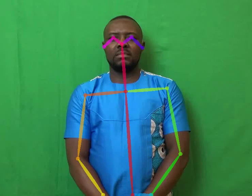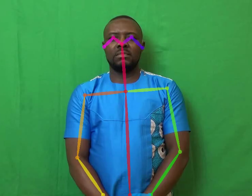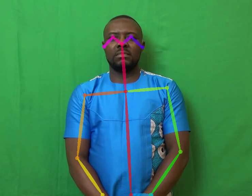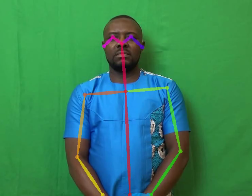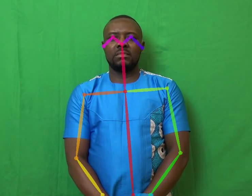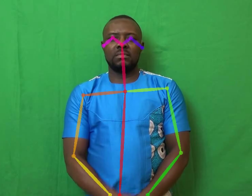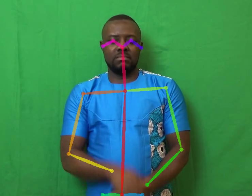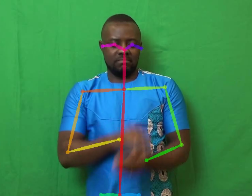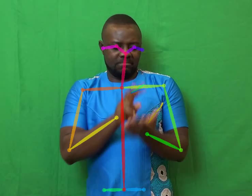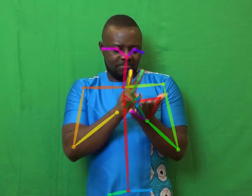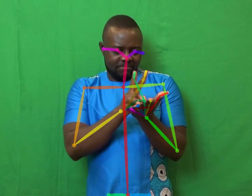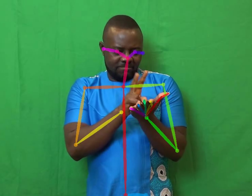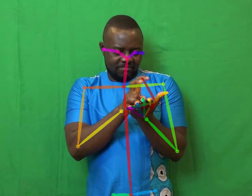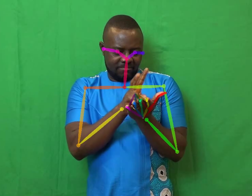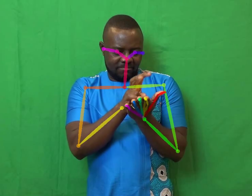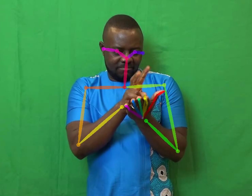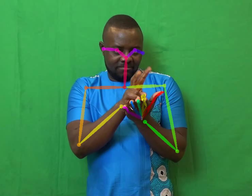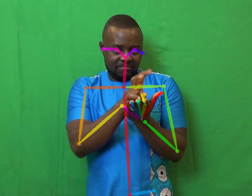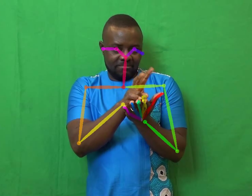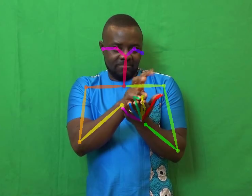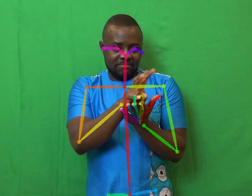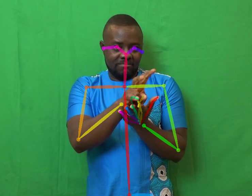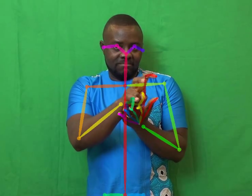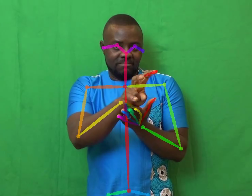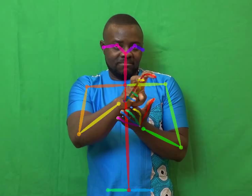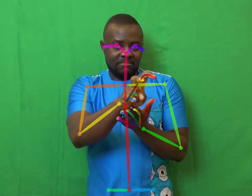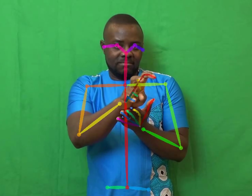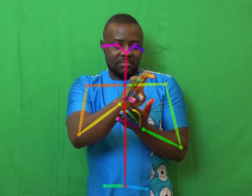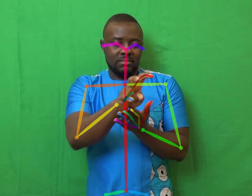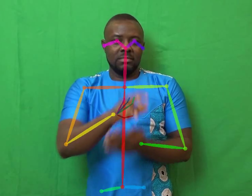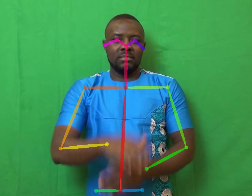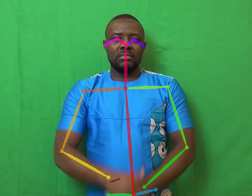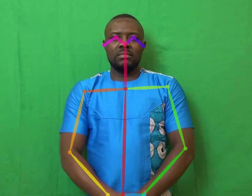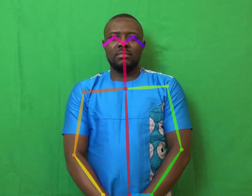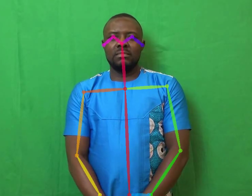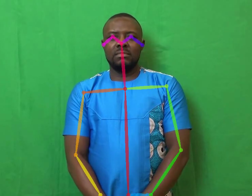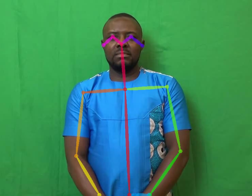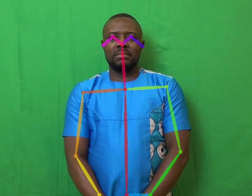snail